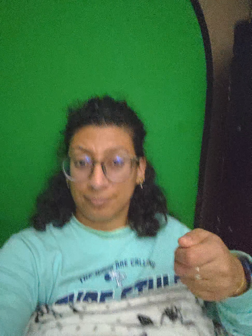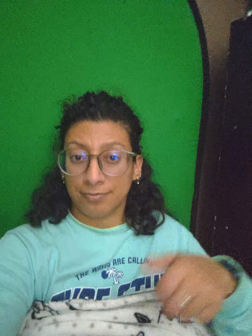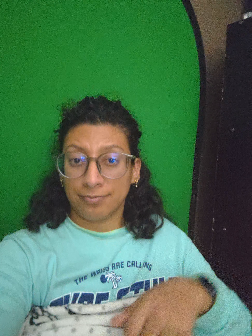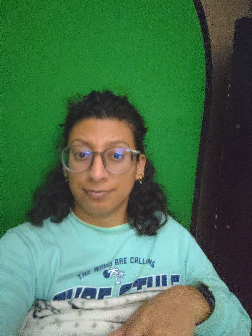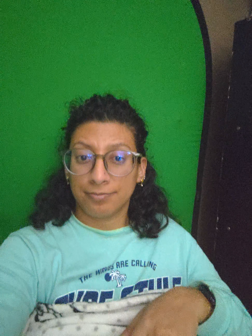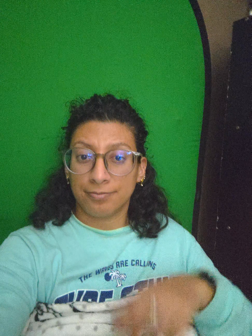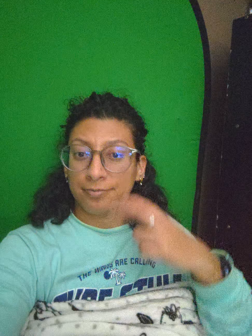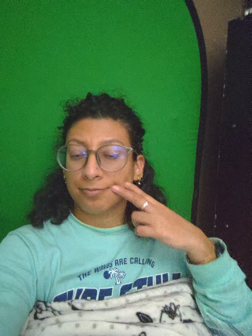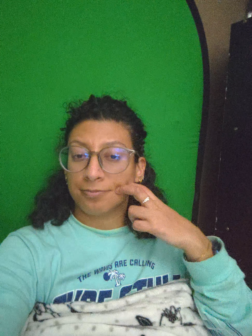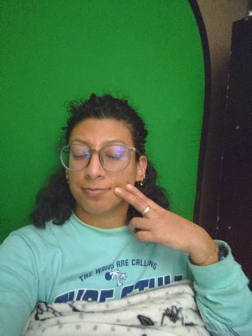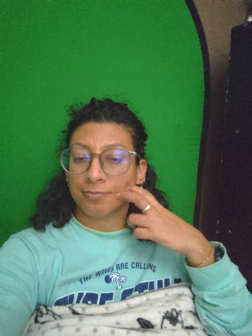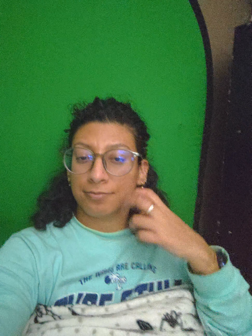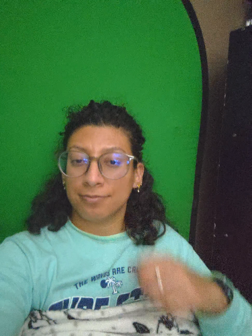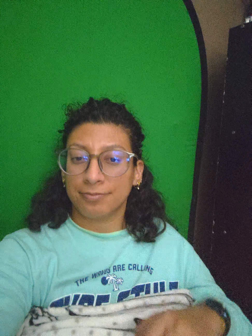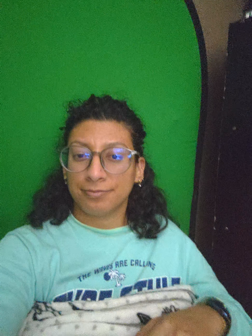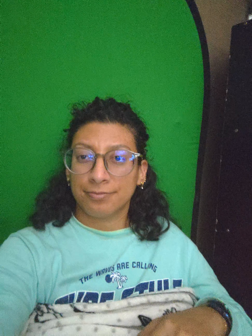gum